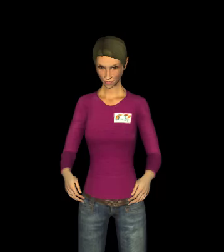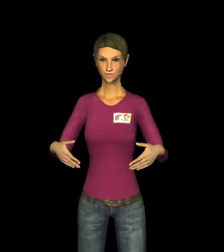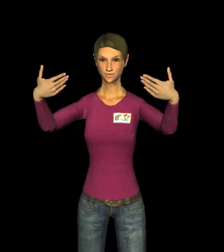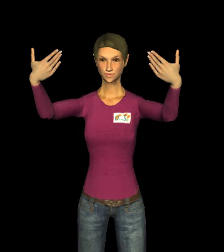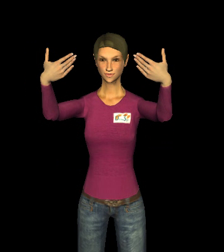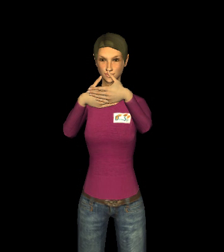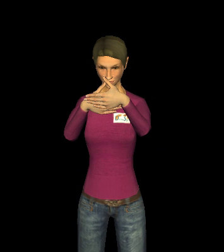الليل